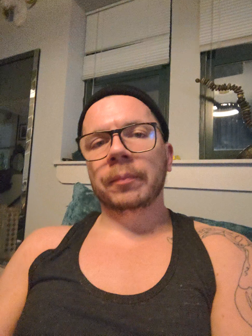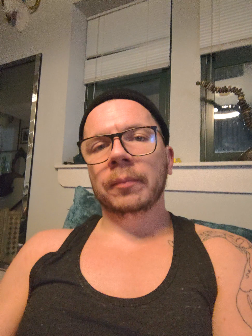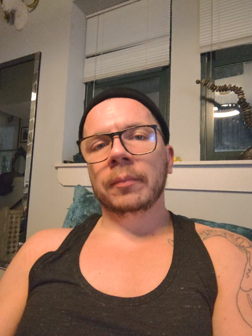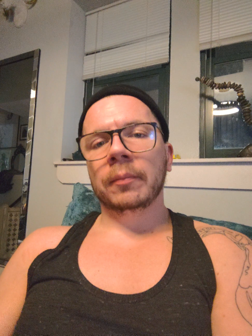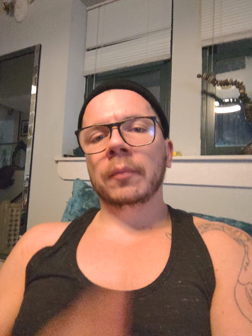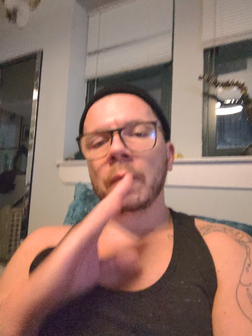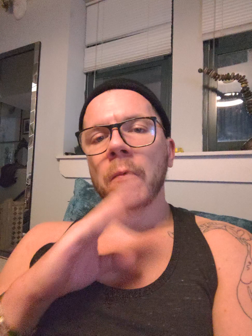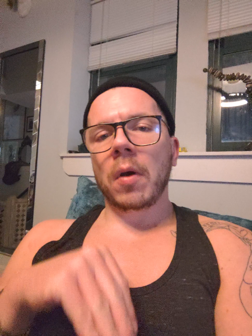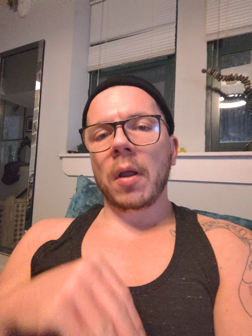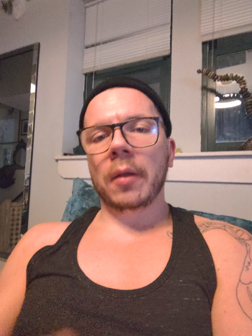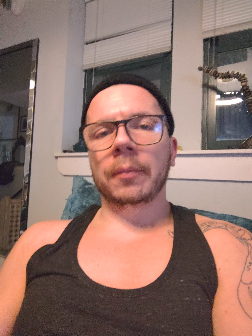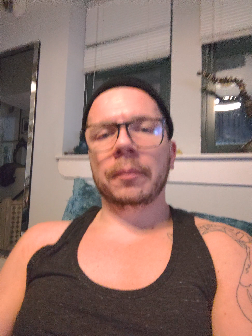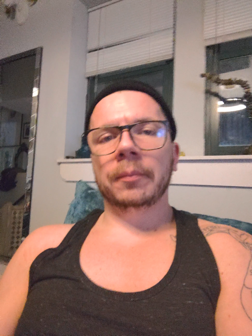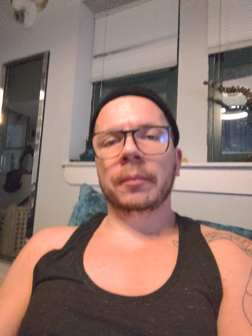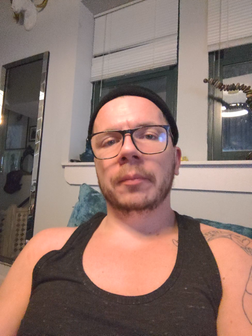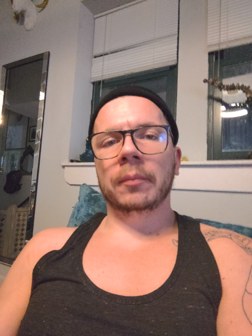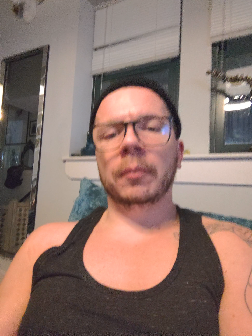quiet